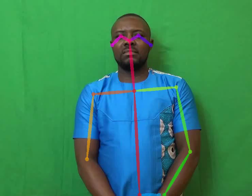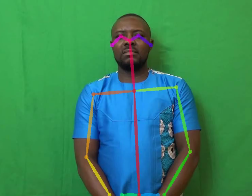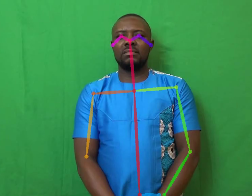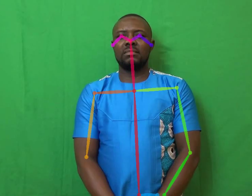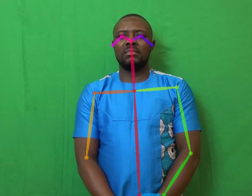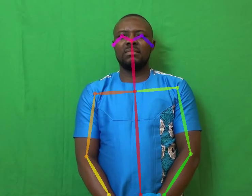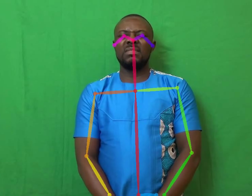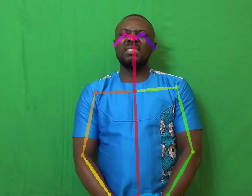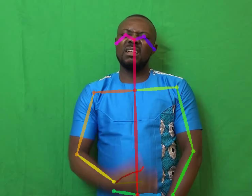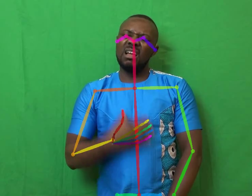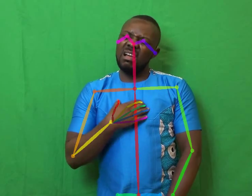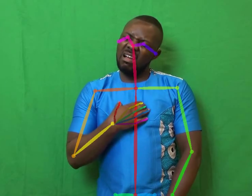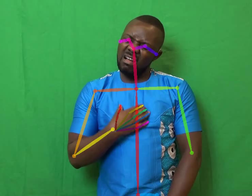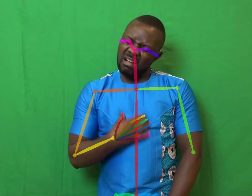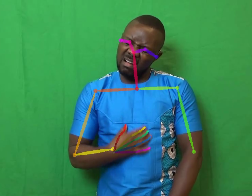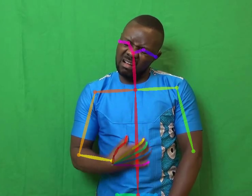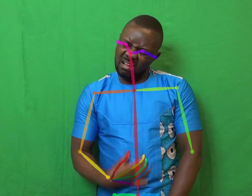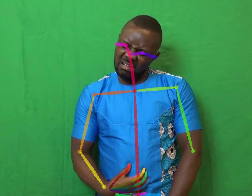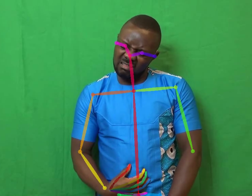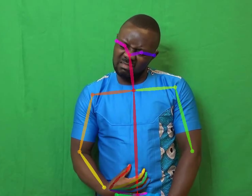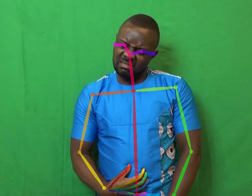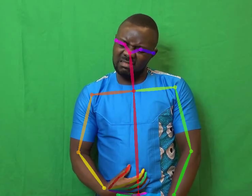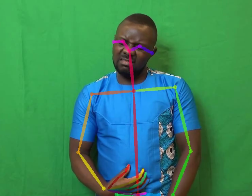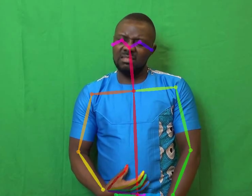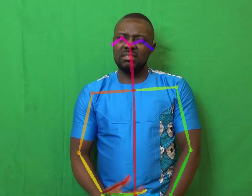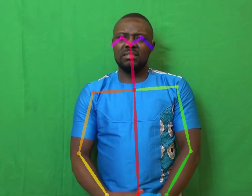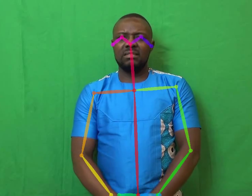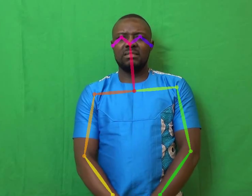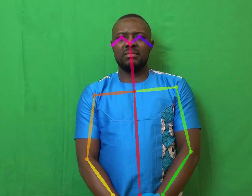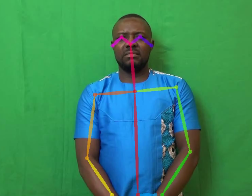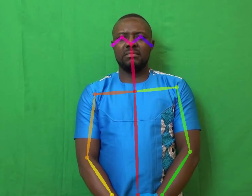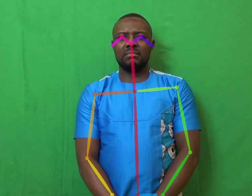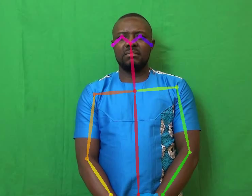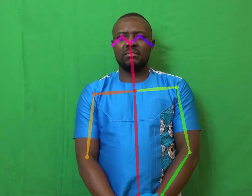hungry